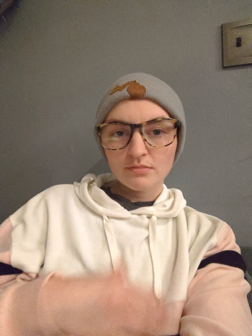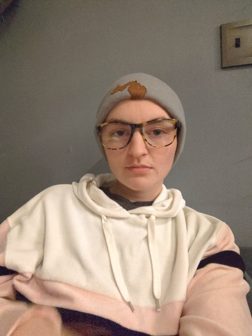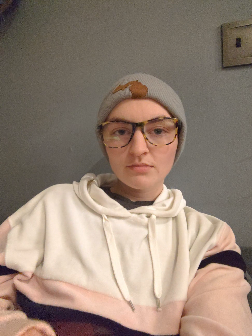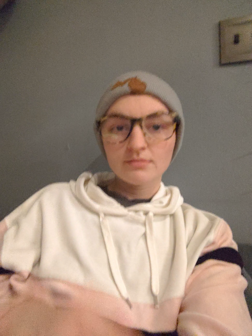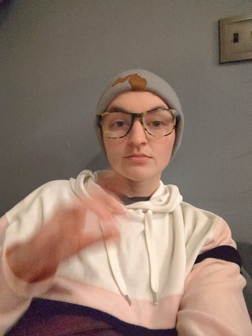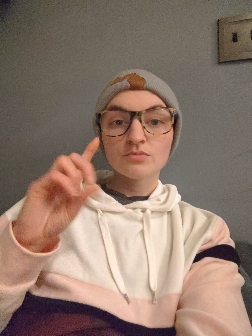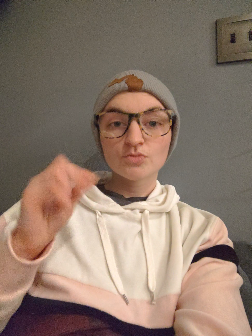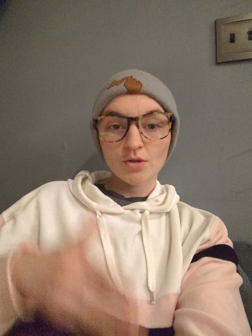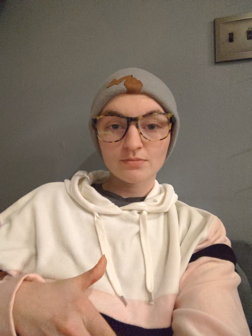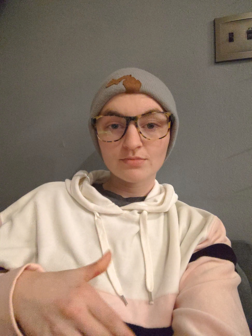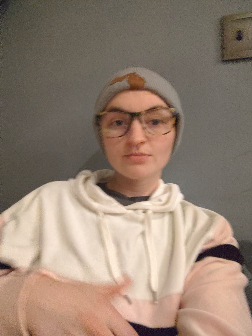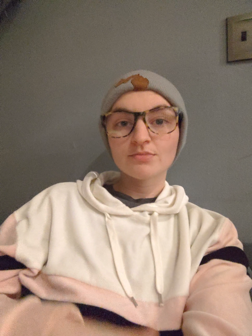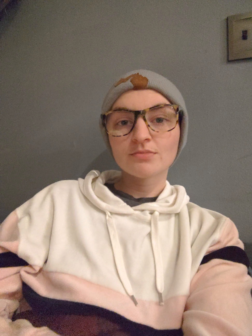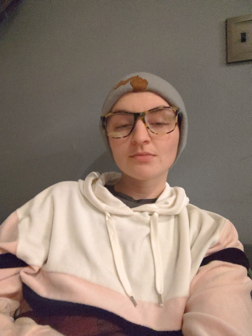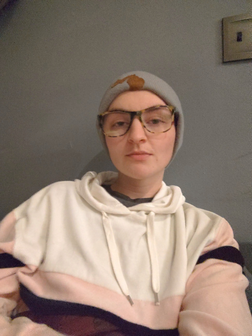dog